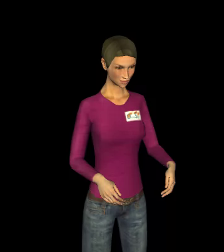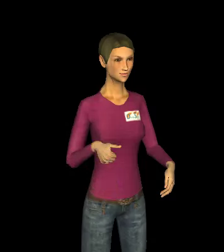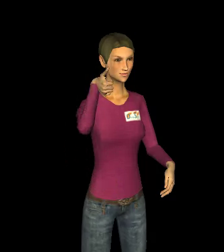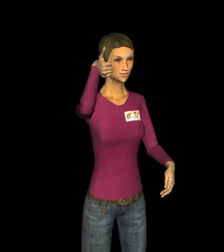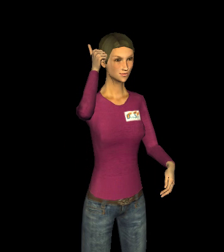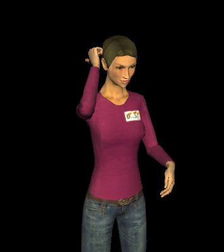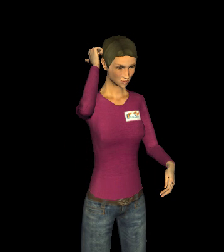أمس